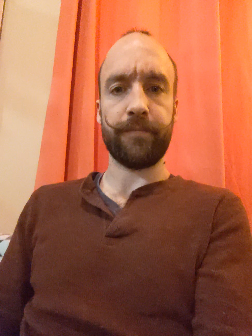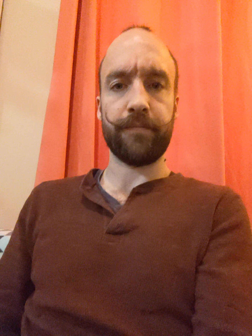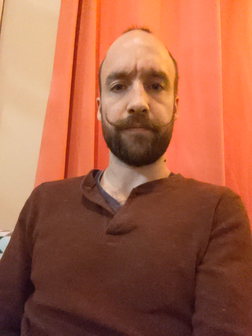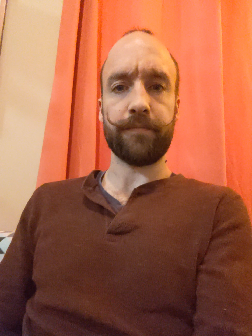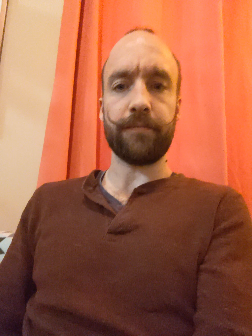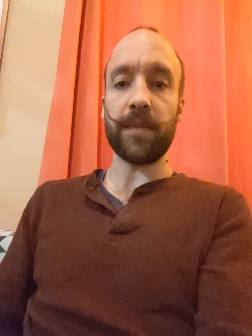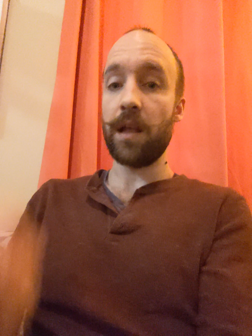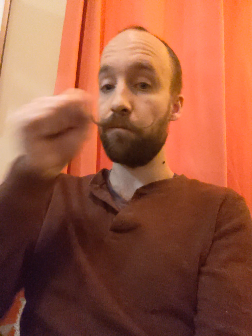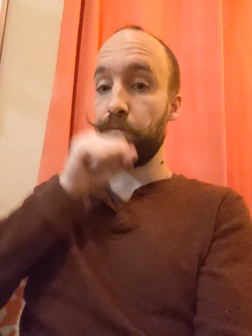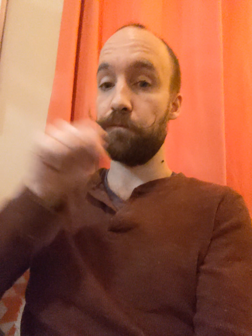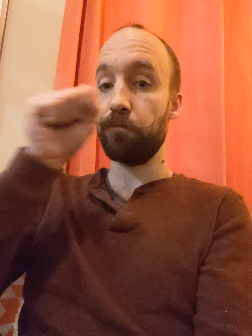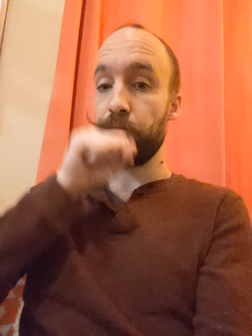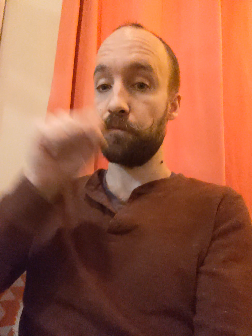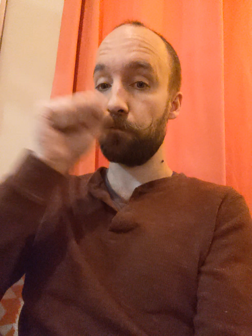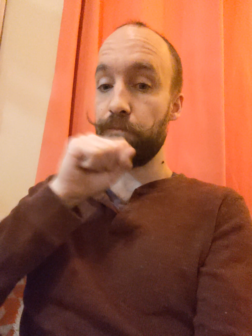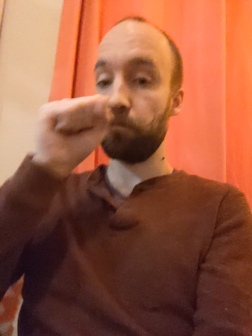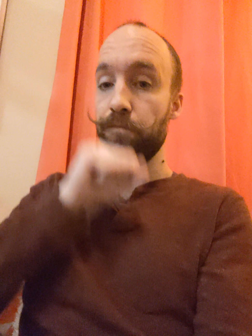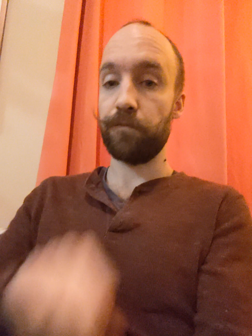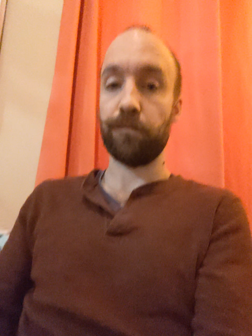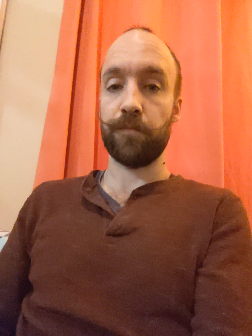ice cream